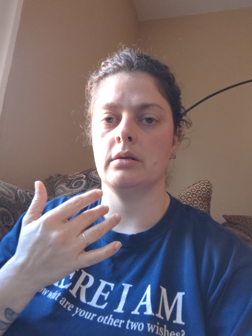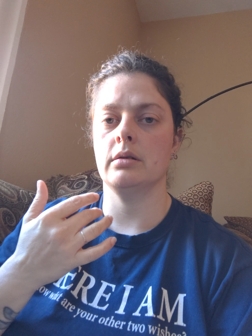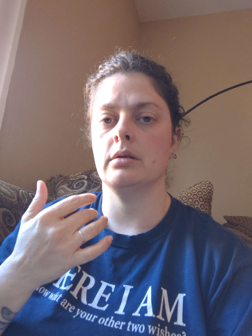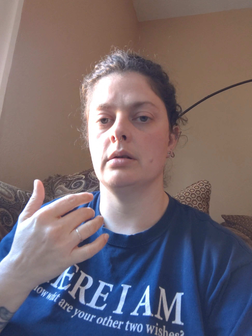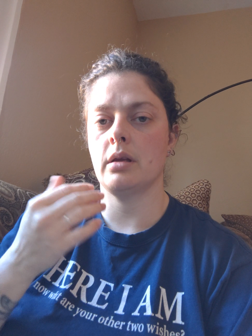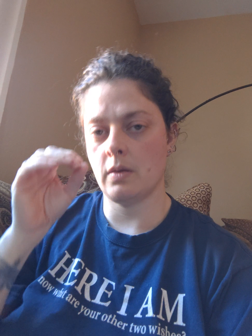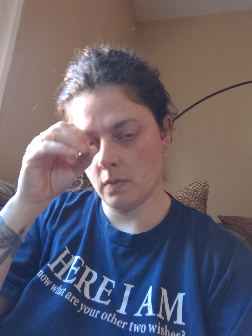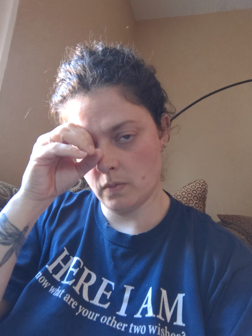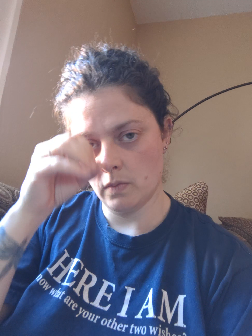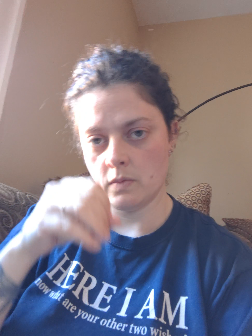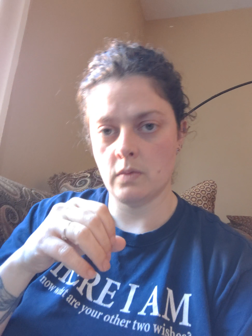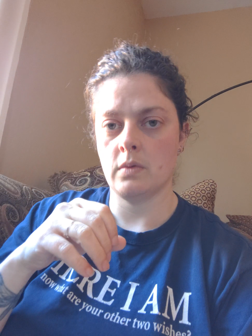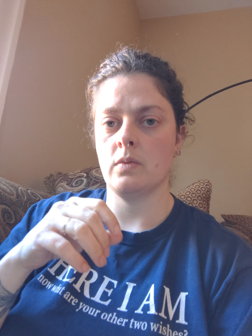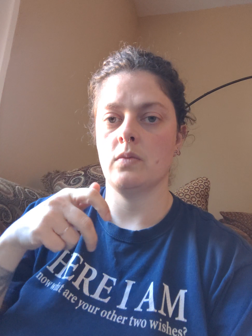owl